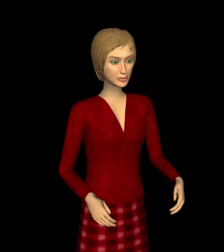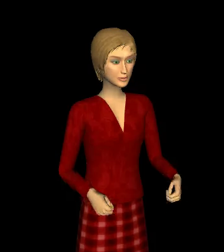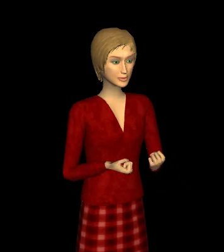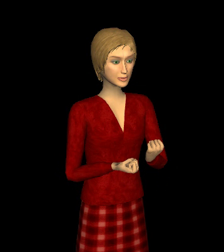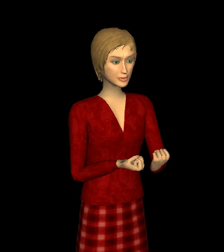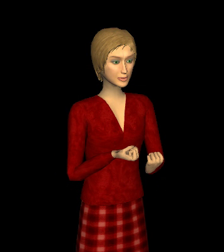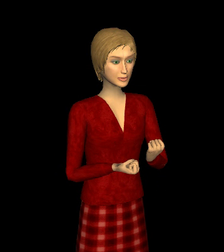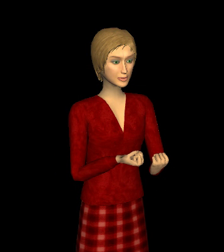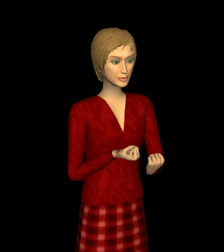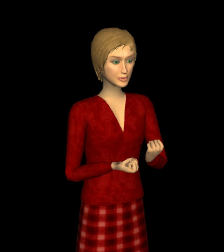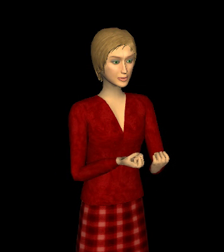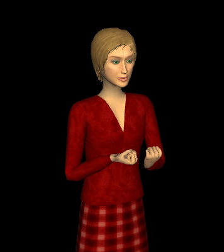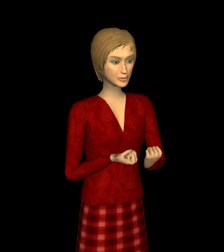يعاني